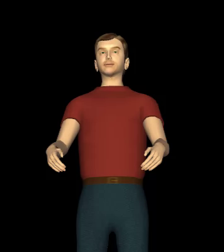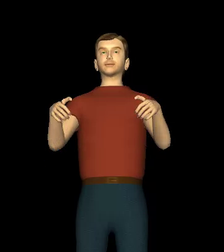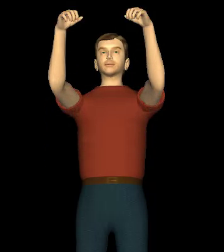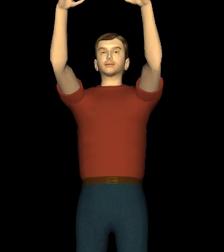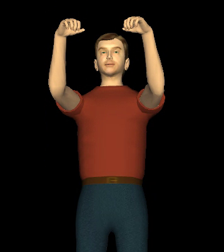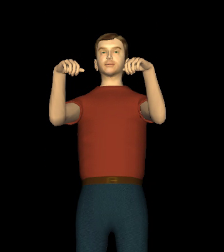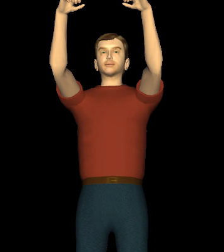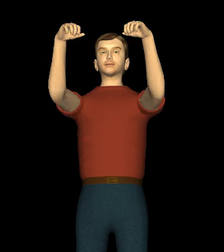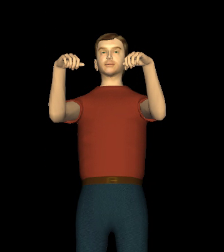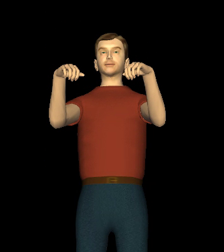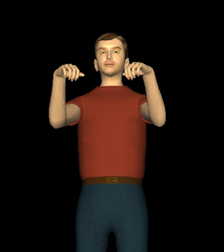مطر